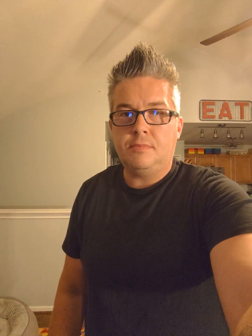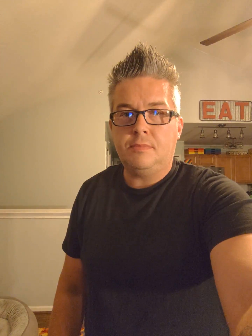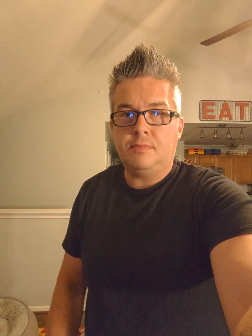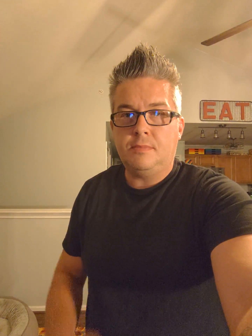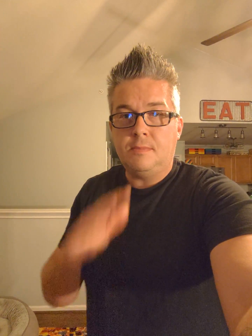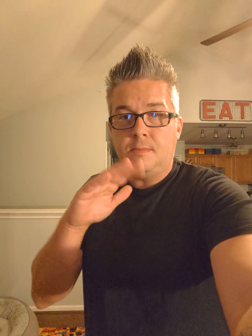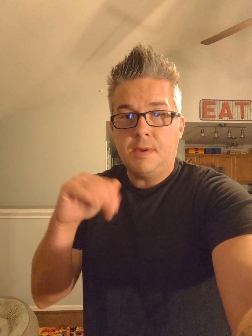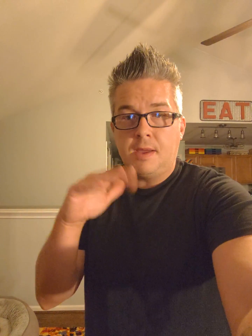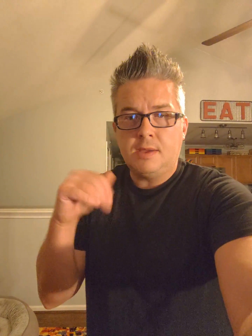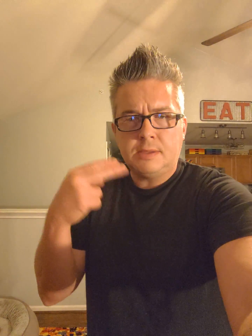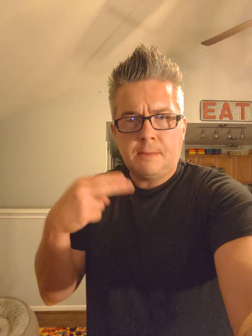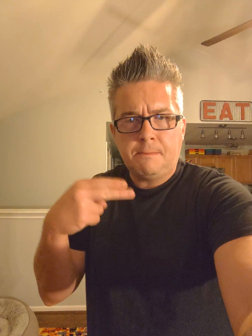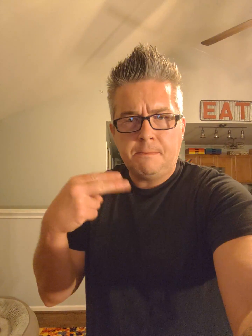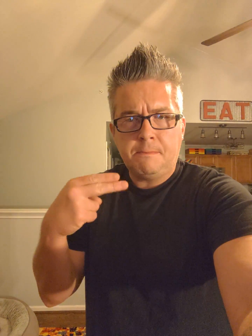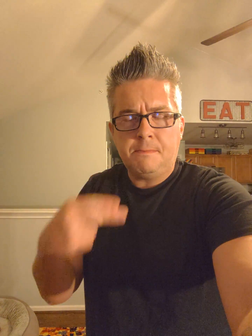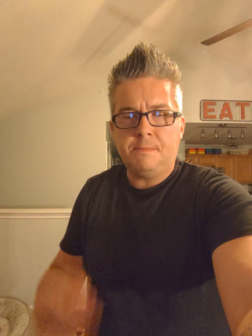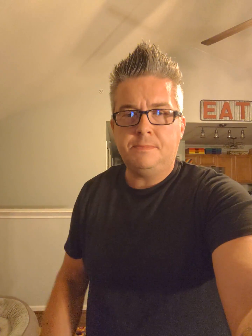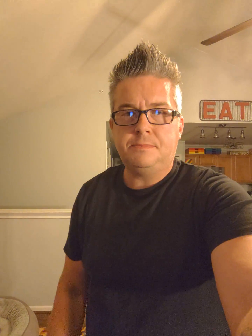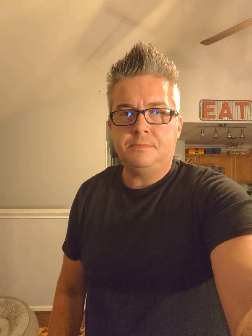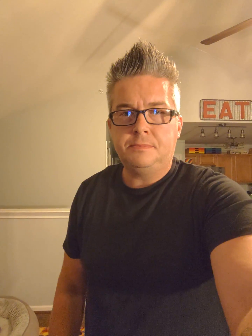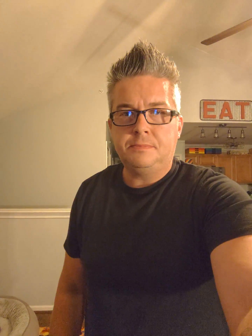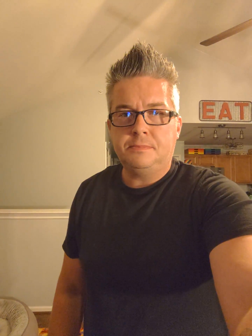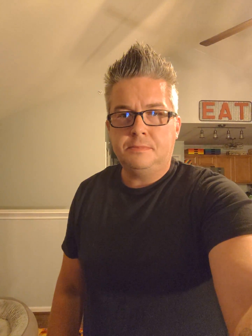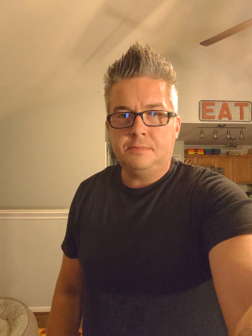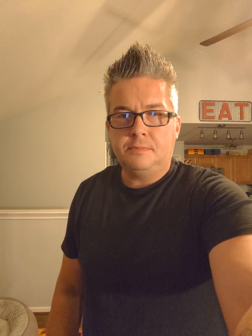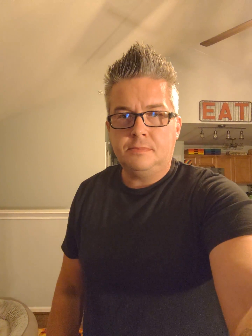pet's name